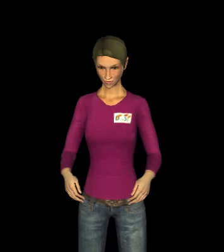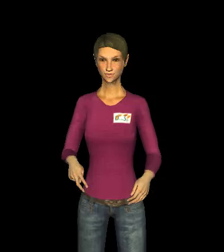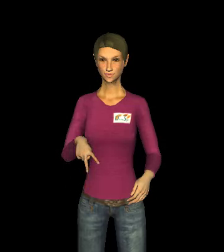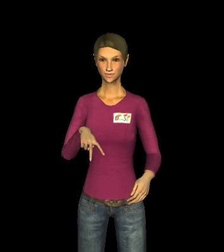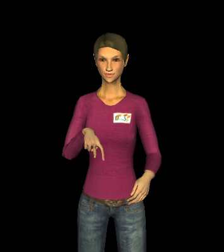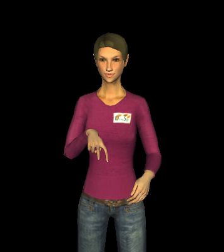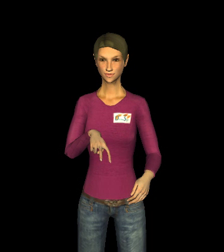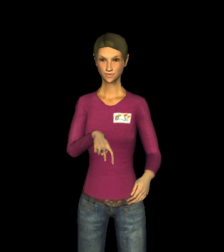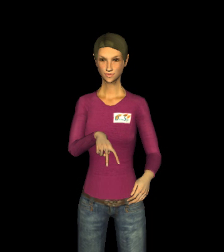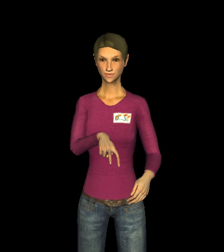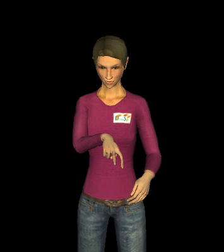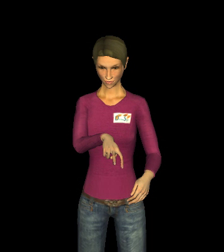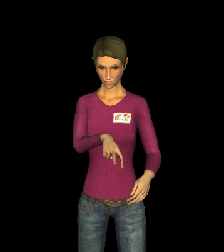يمشي